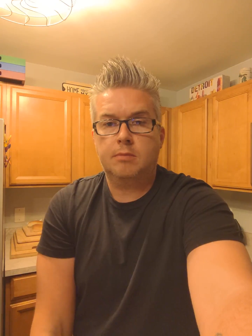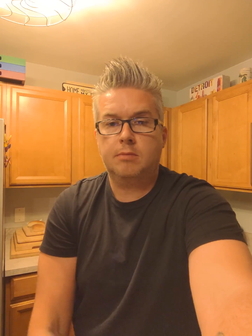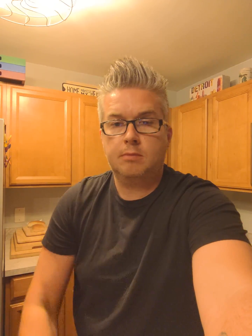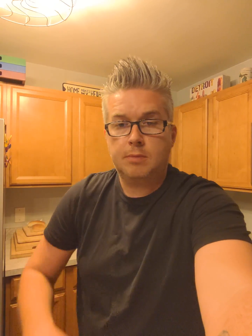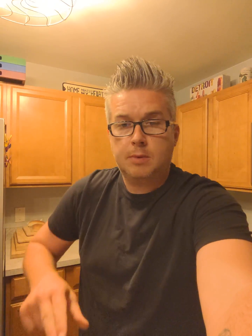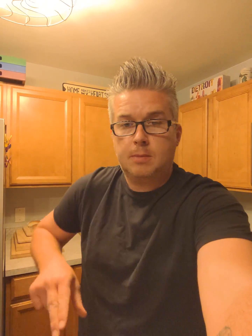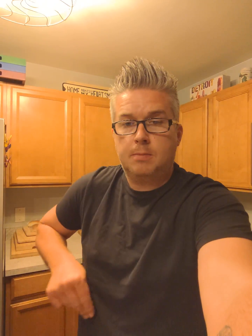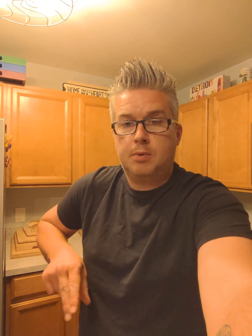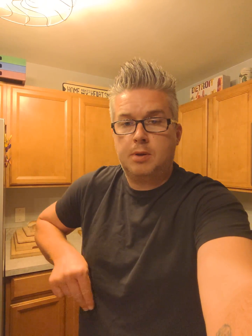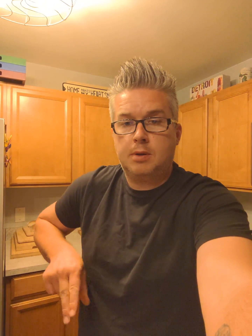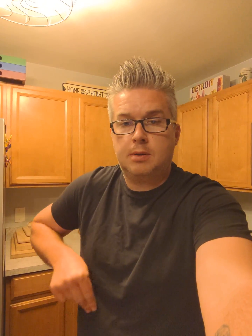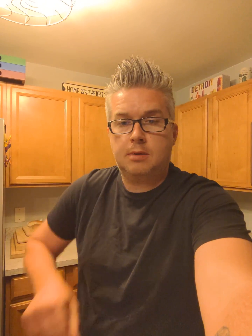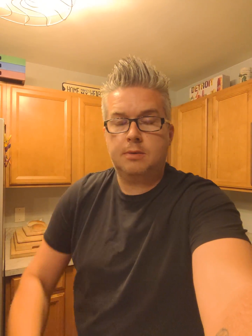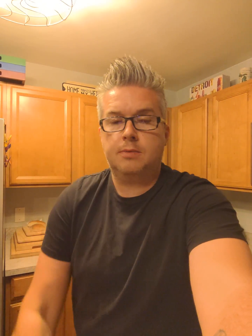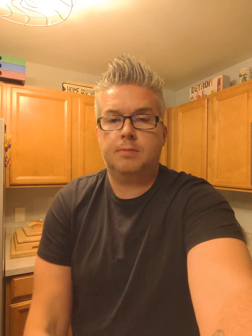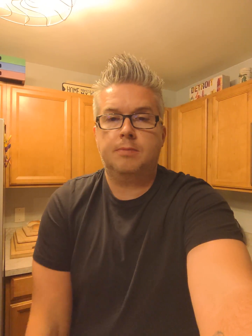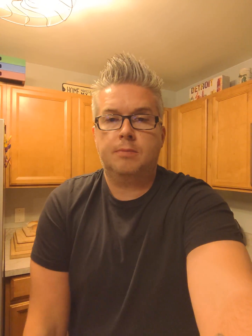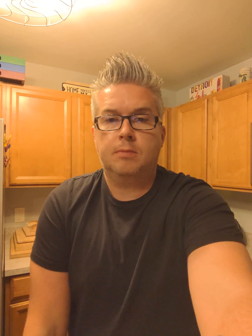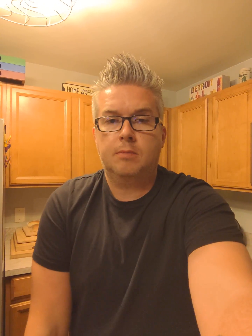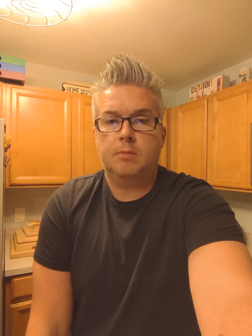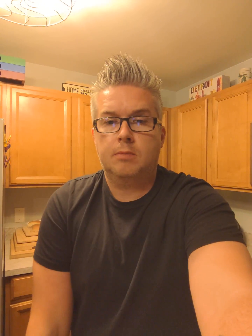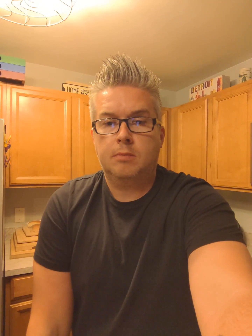diaper